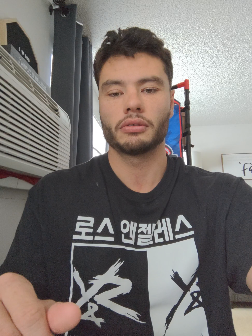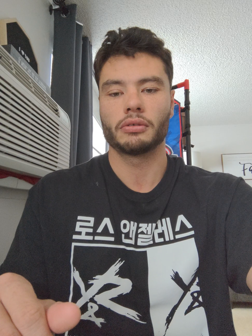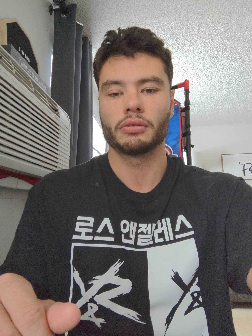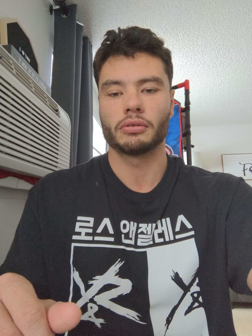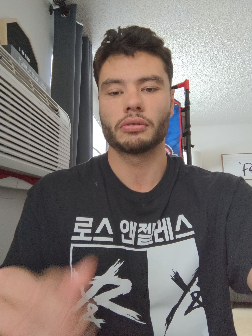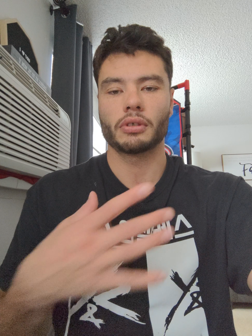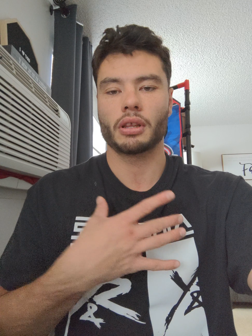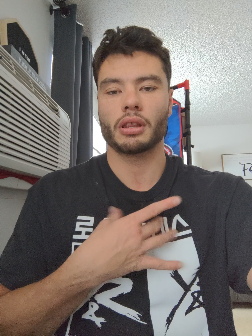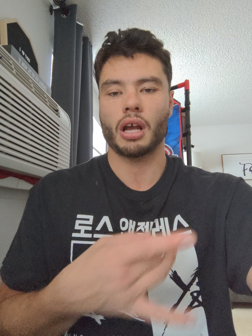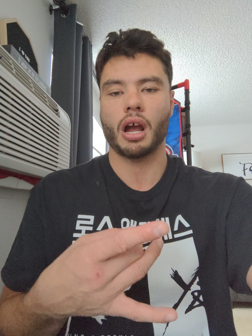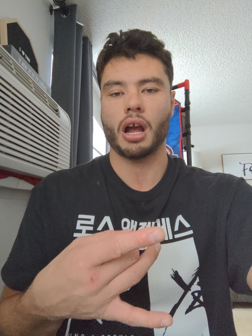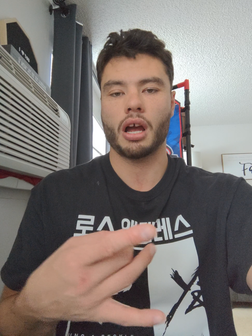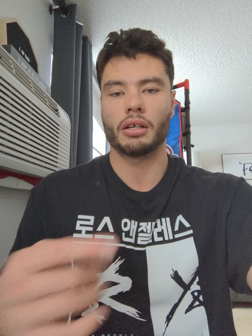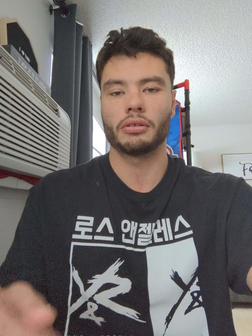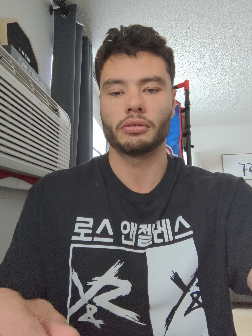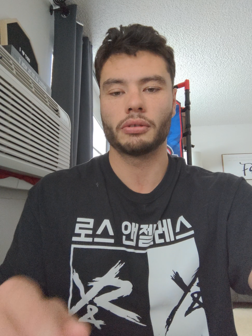like